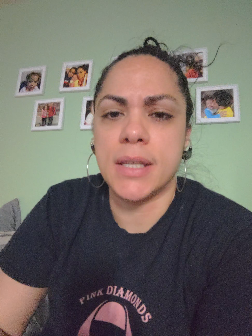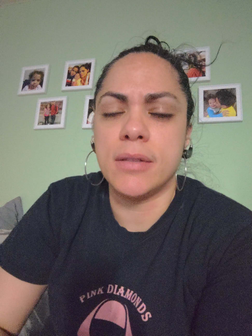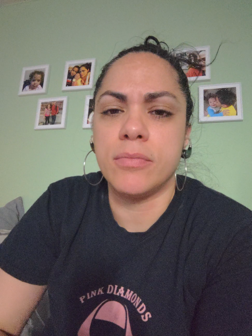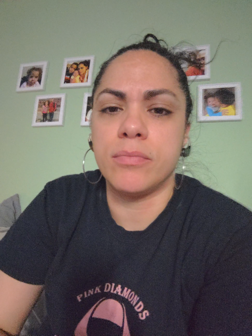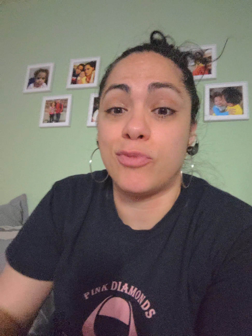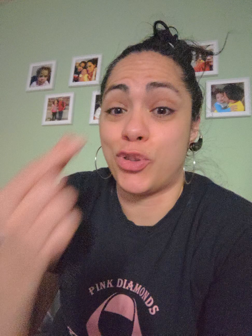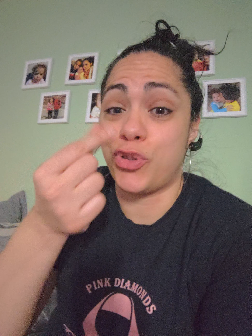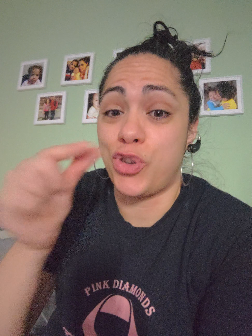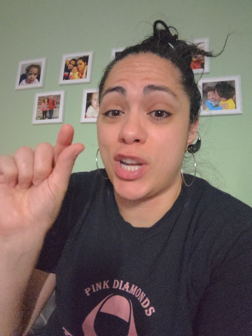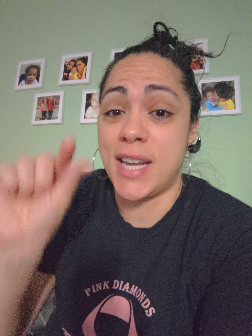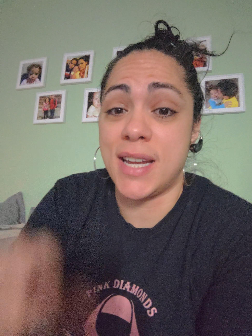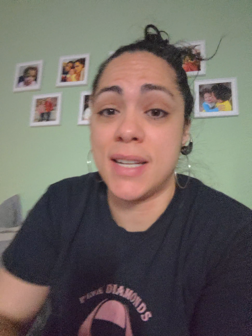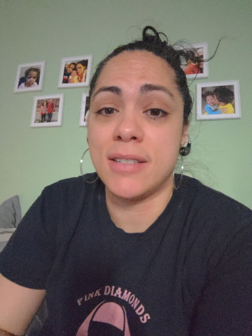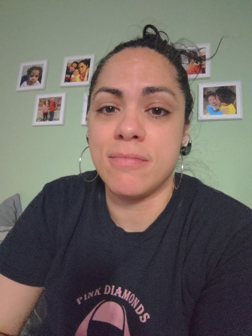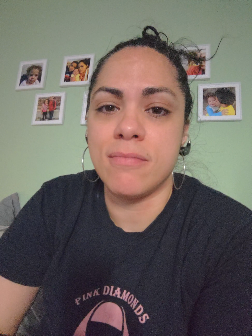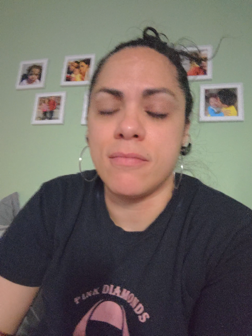green